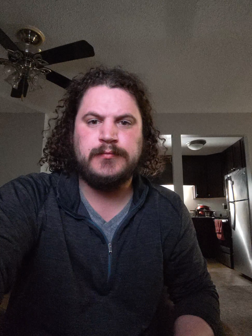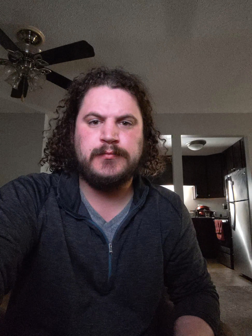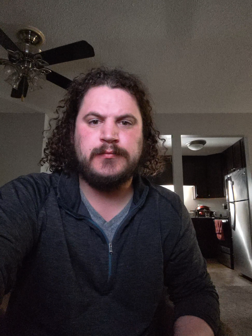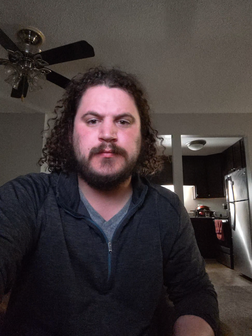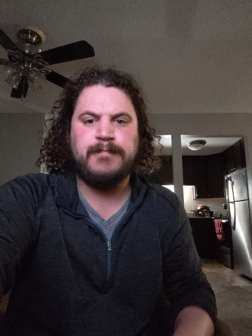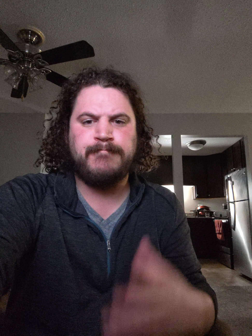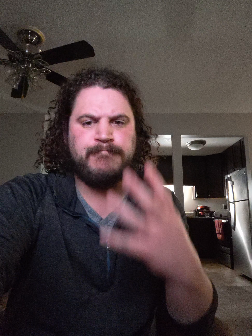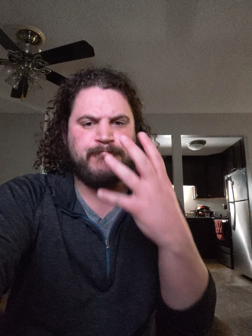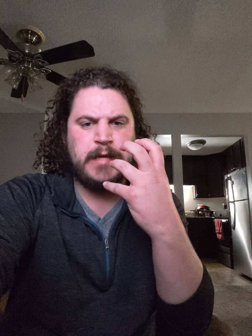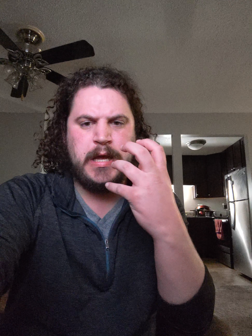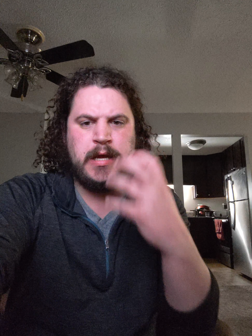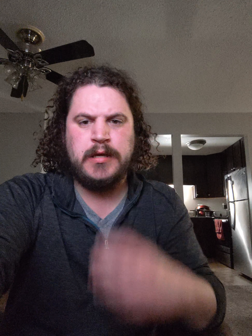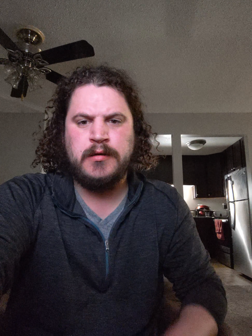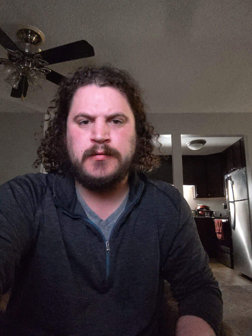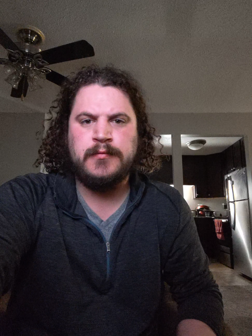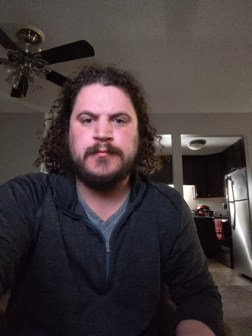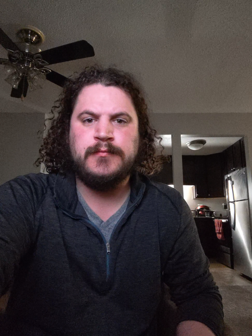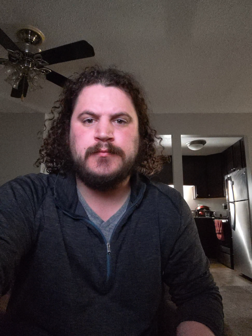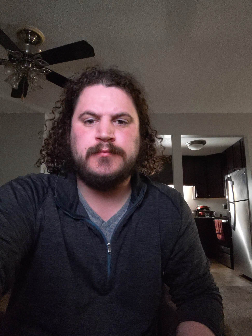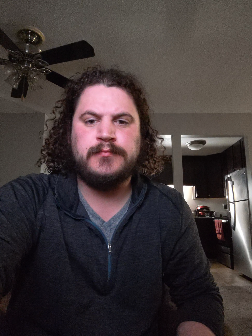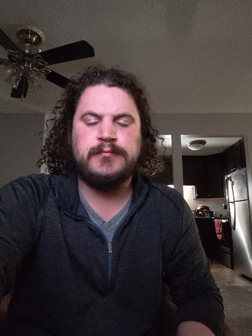mad